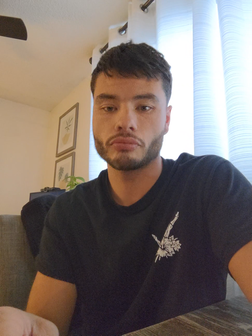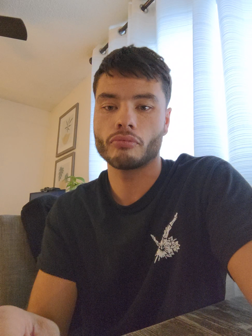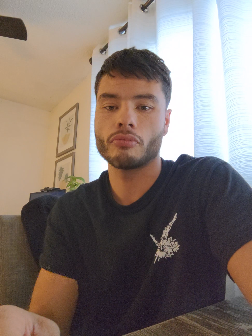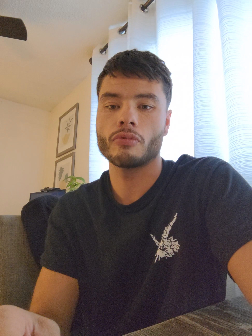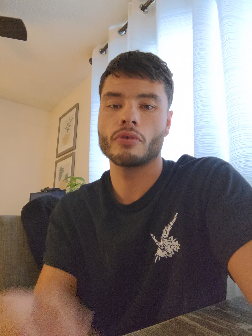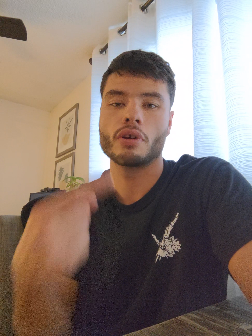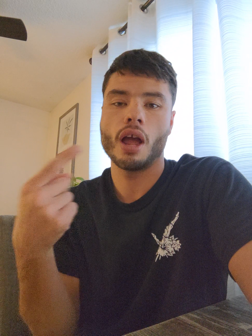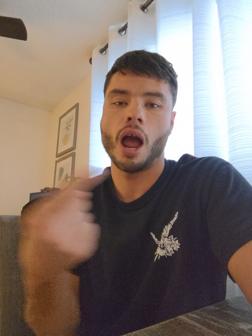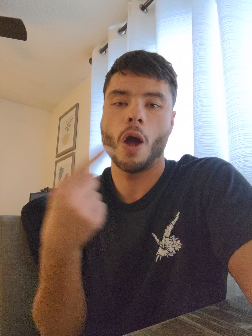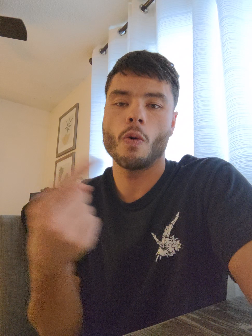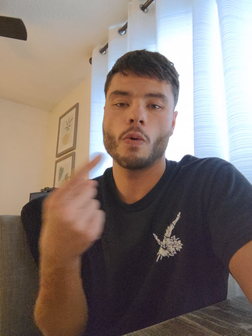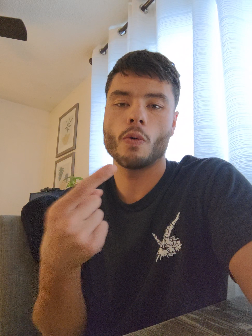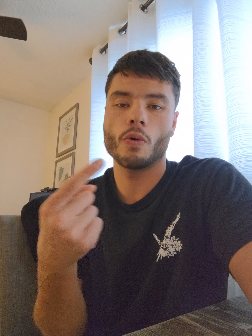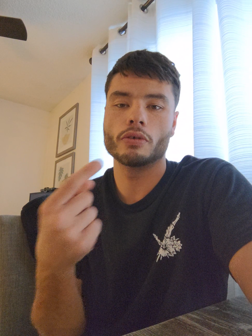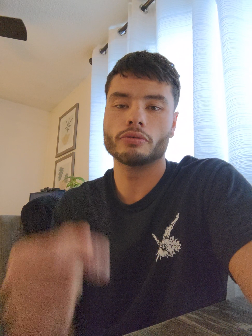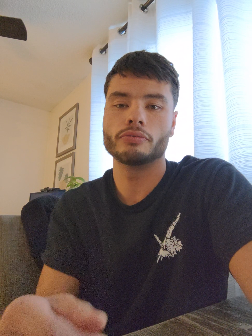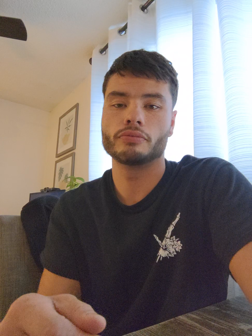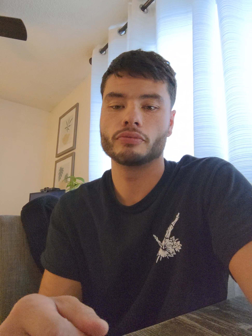owie